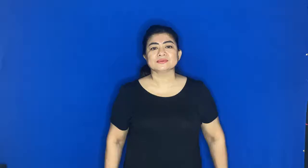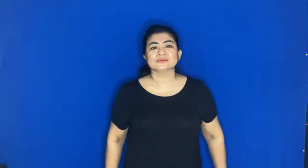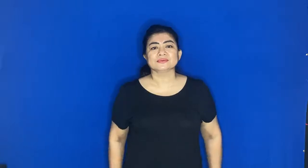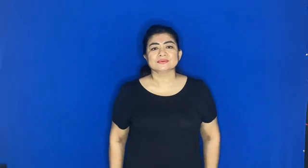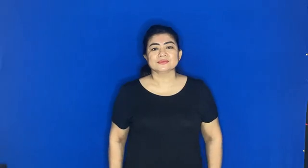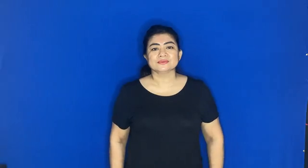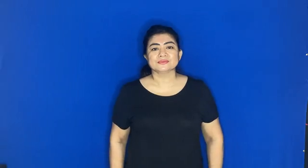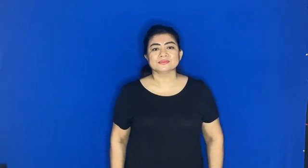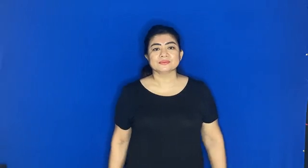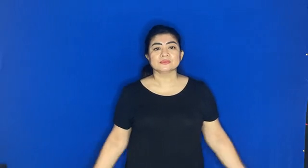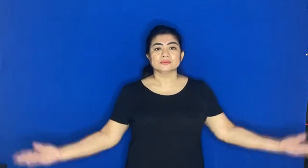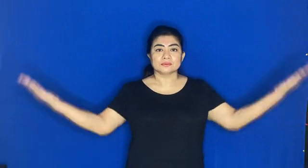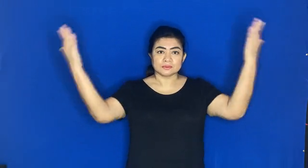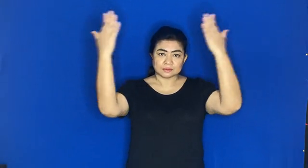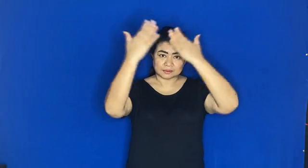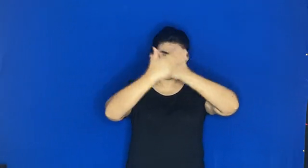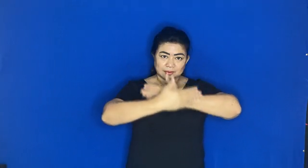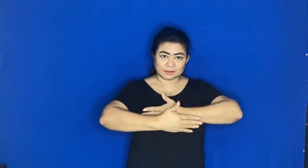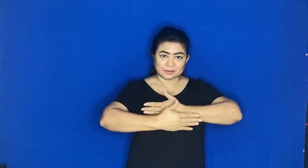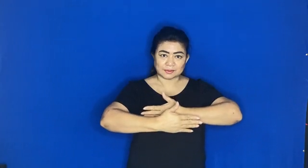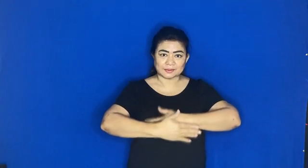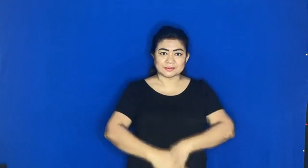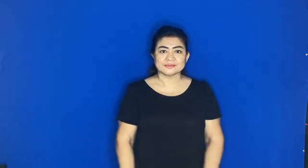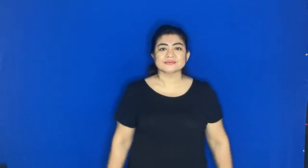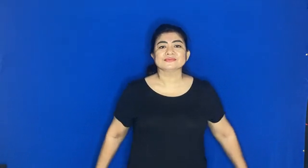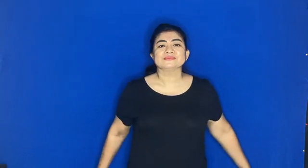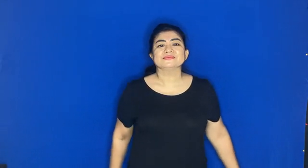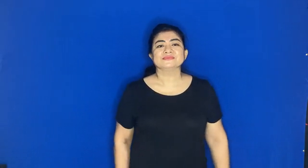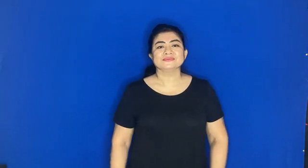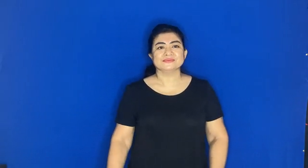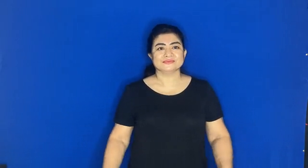dark